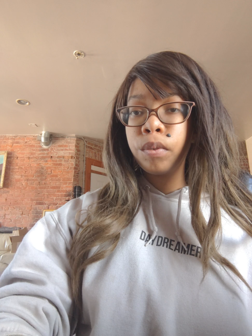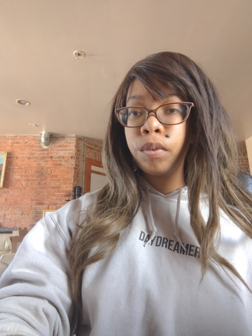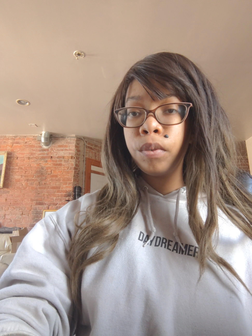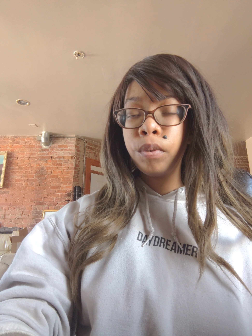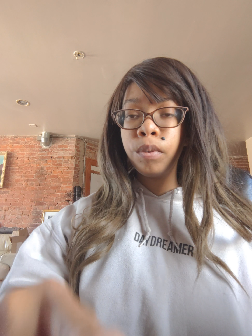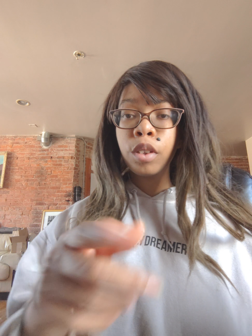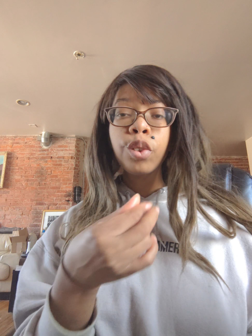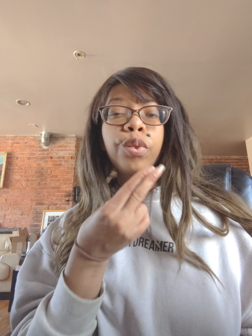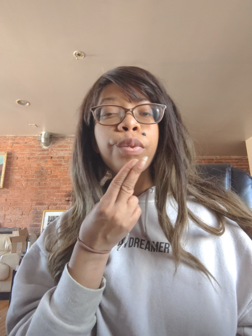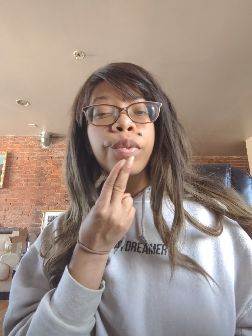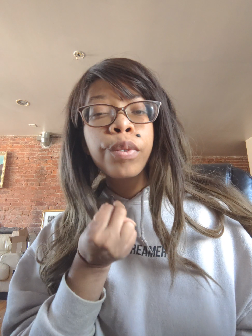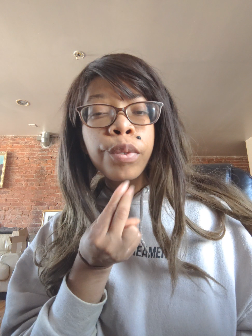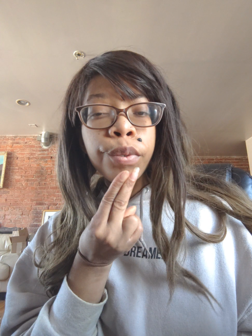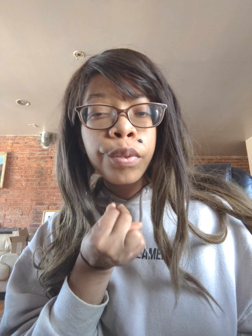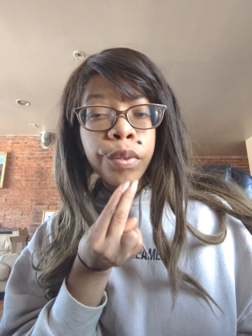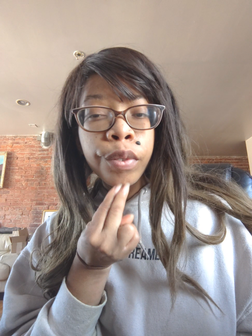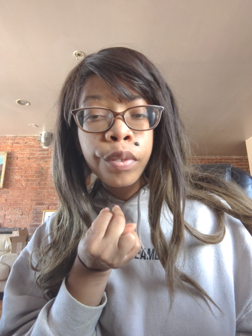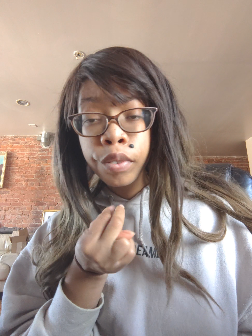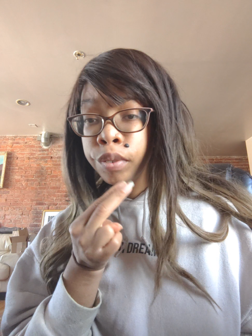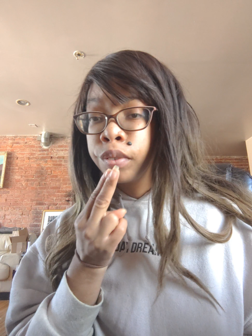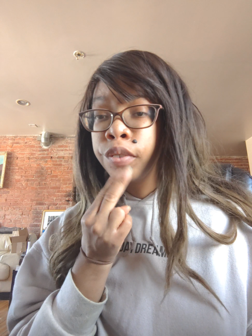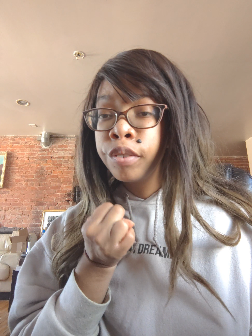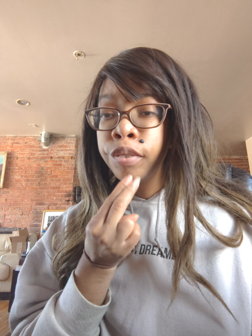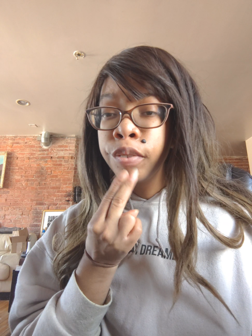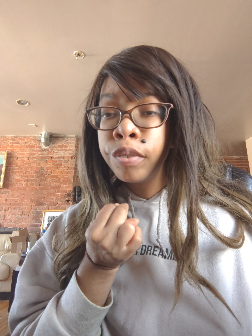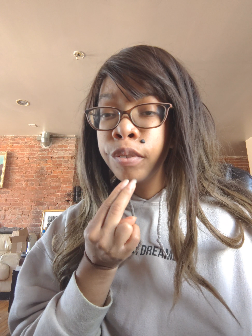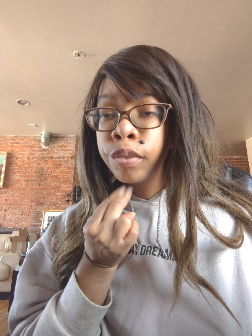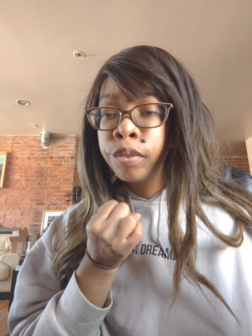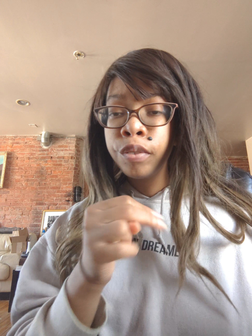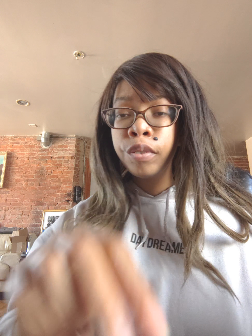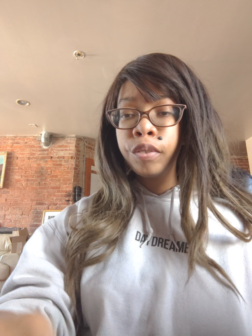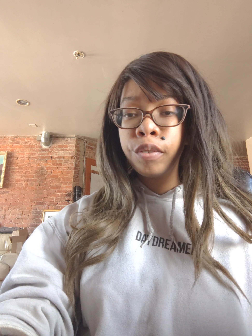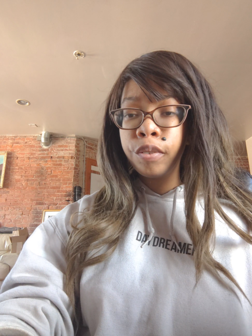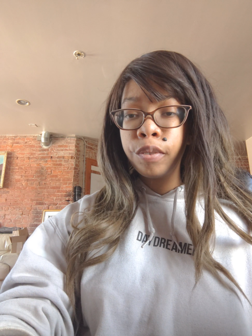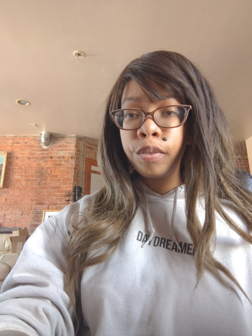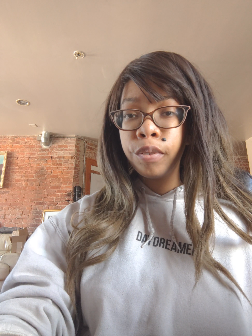cute